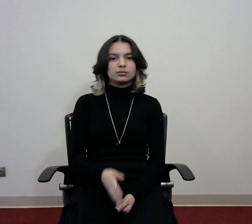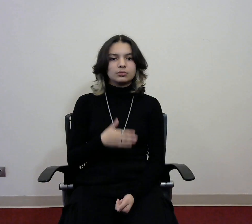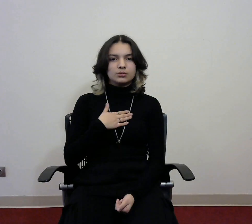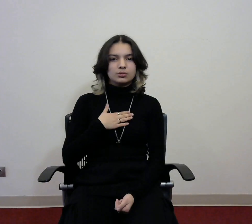mən